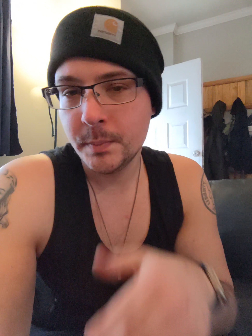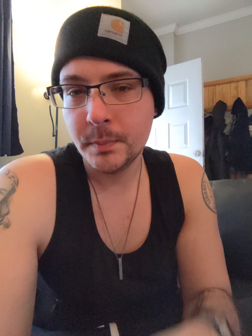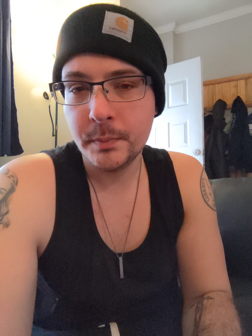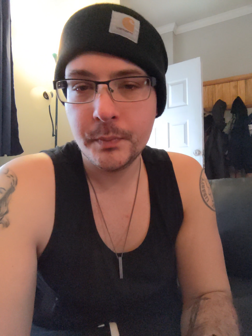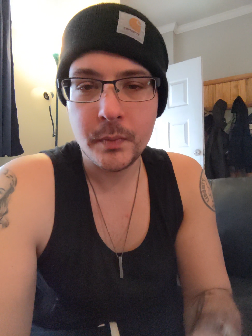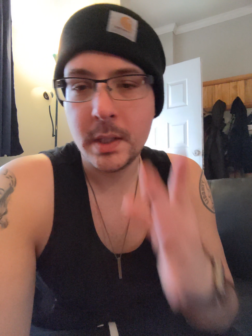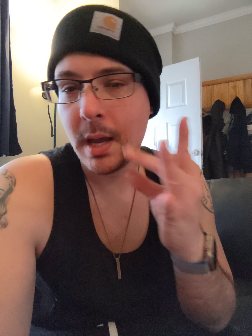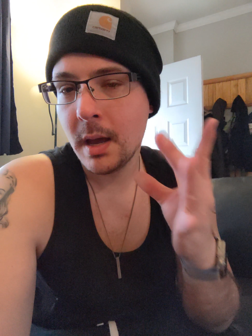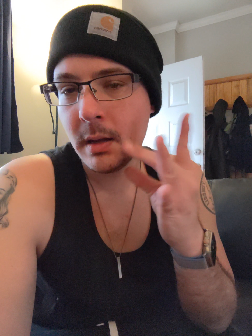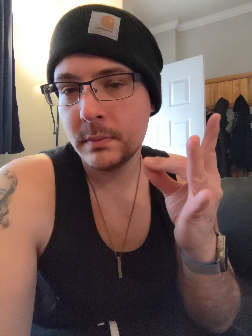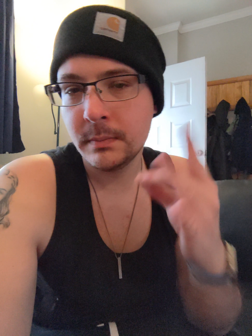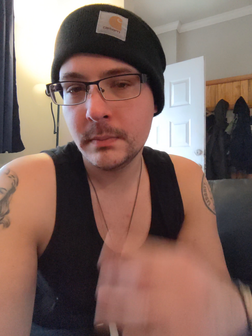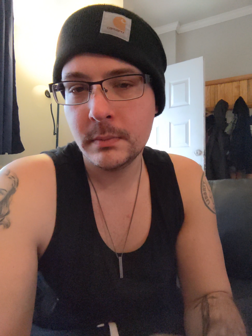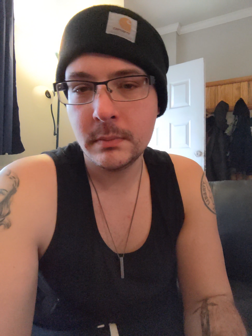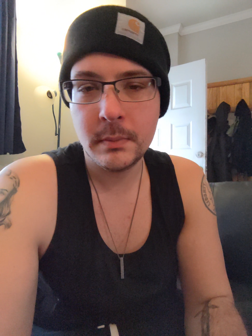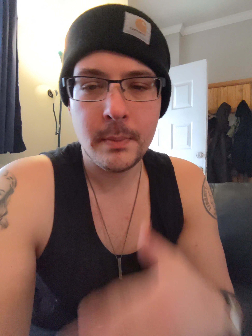cat